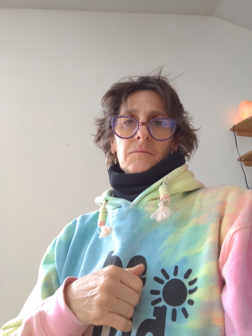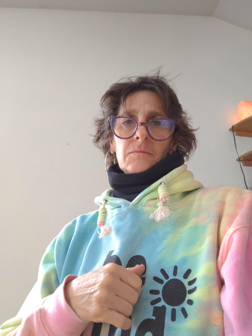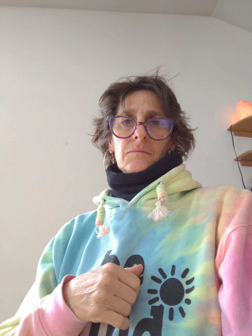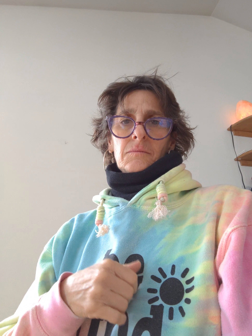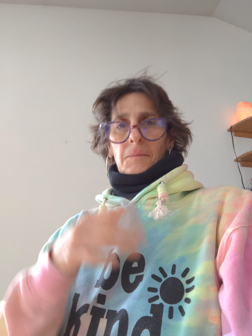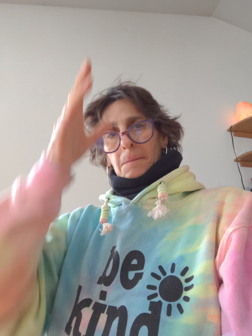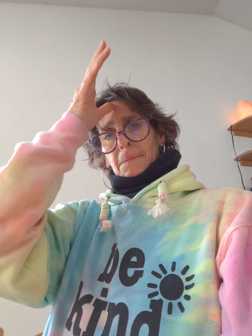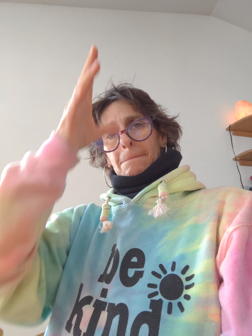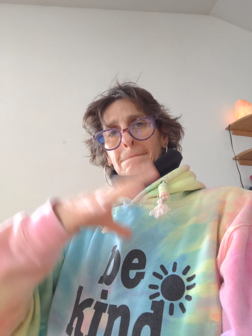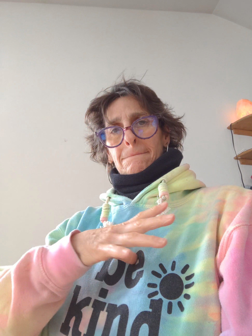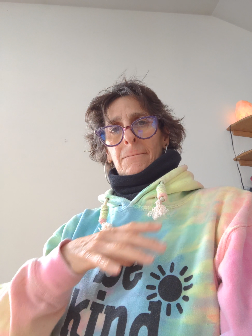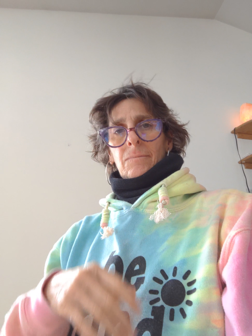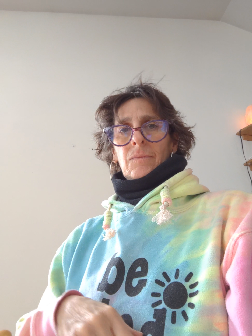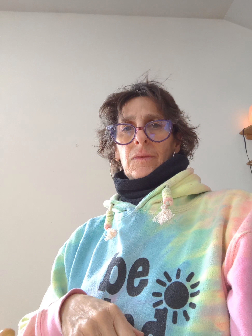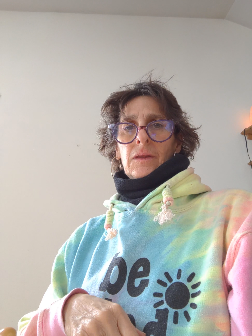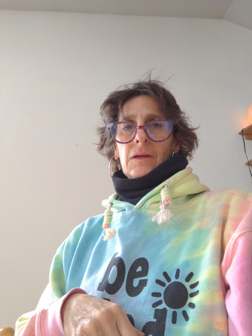man